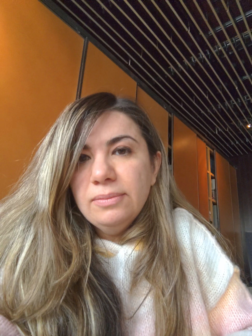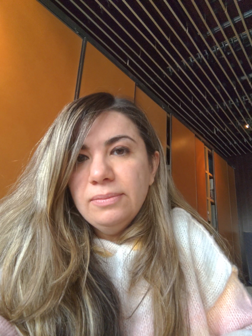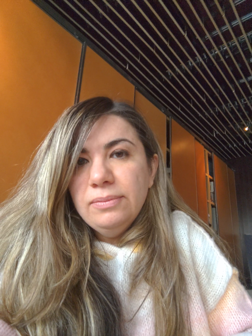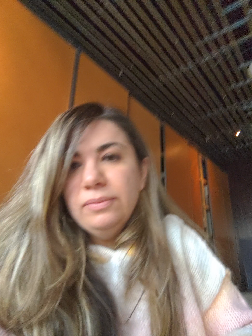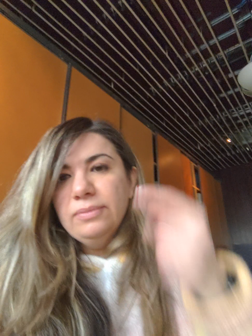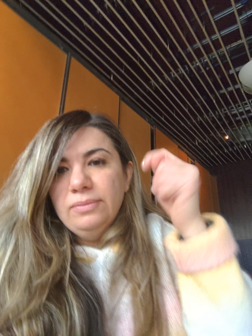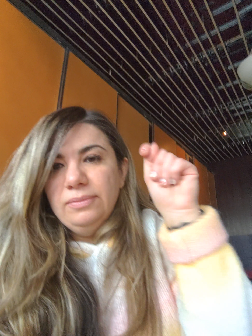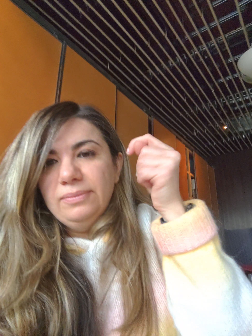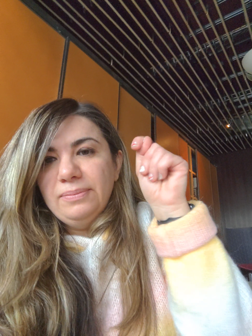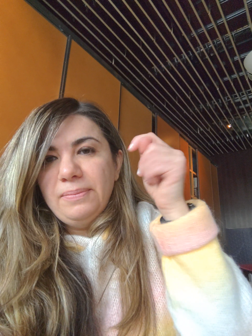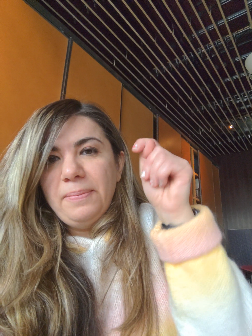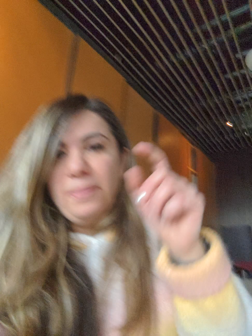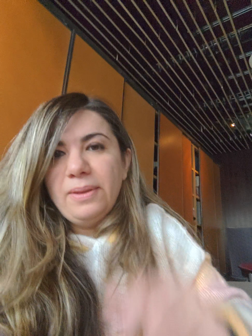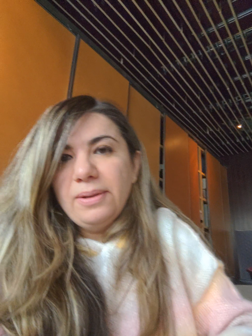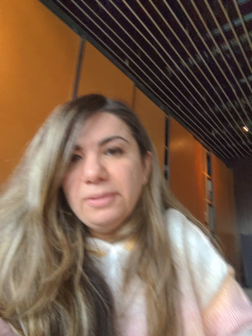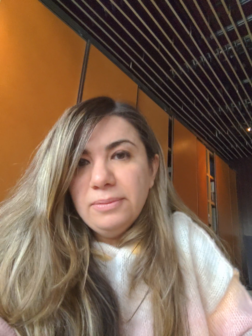toy